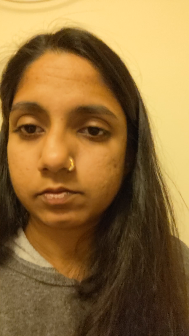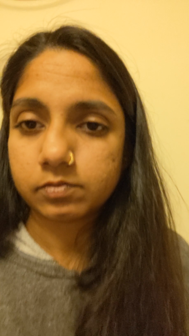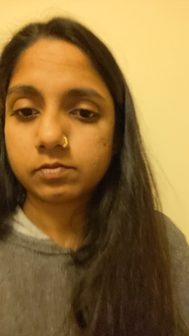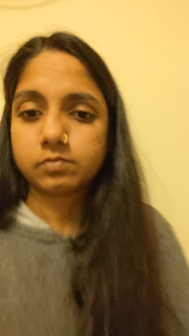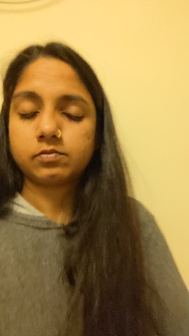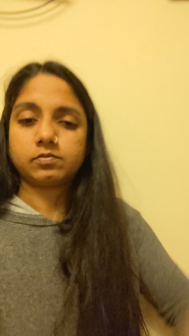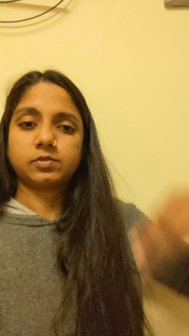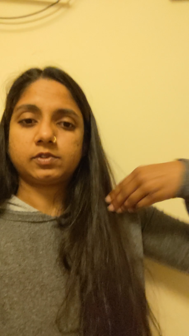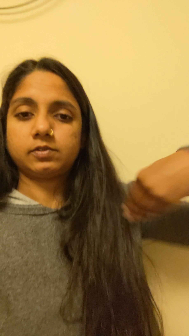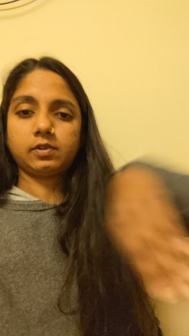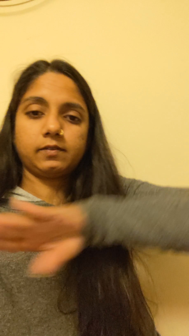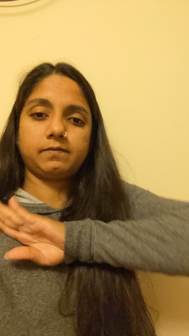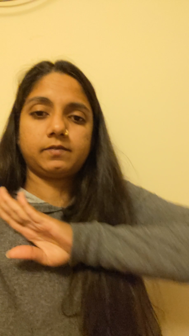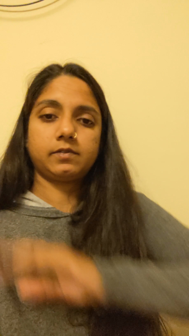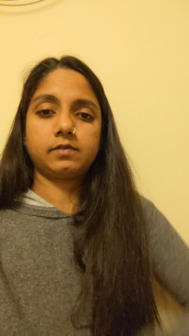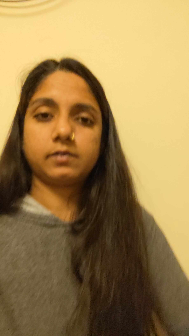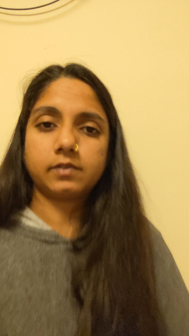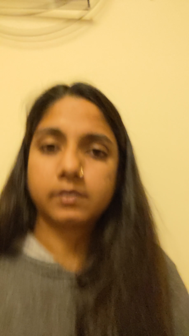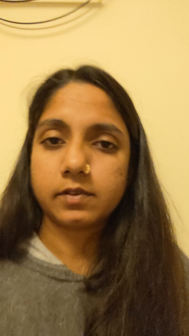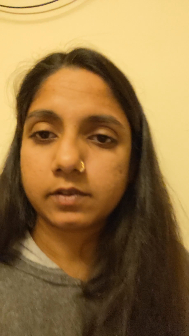scarf